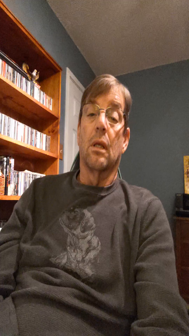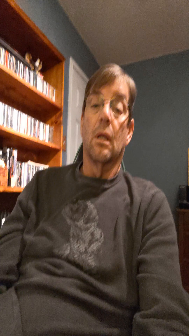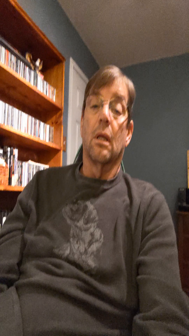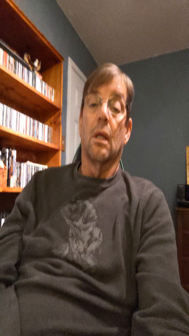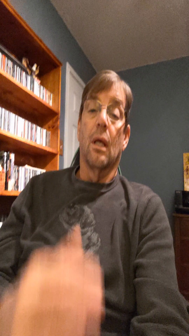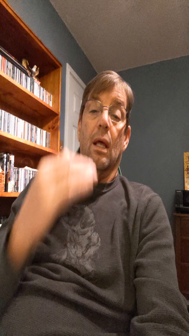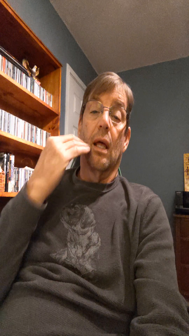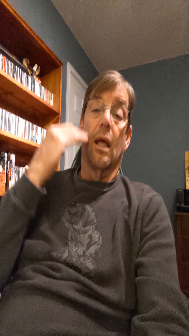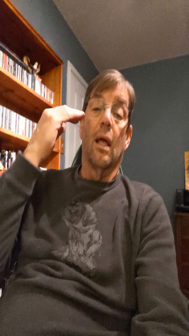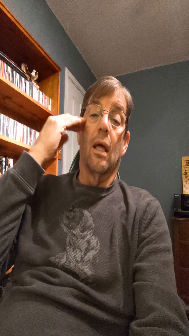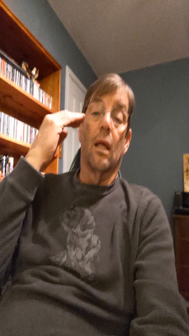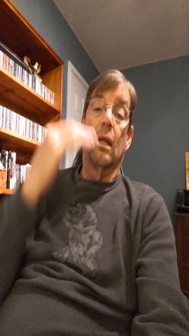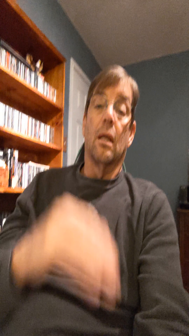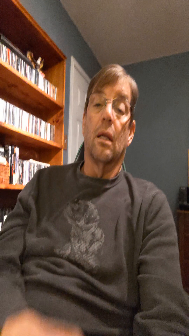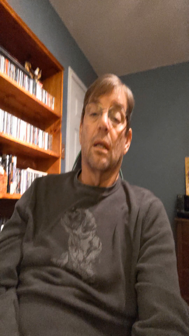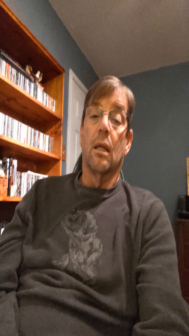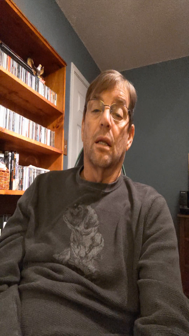head